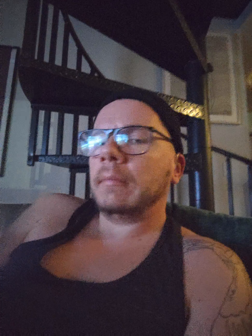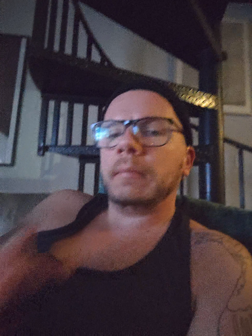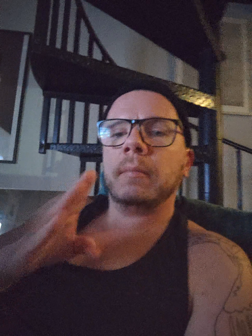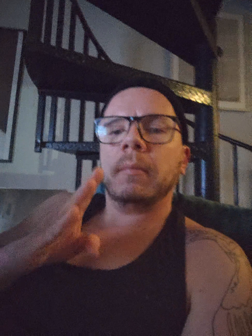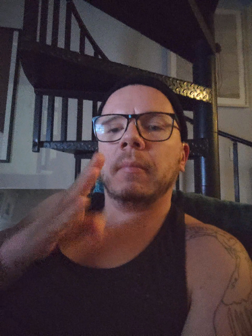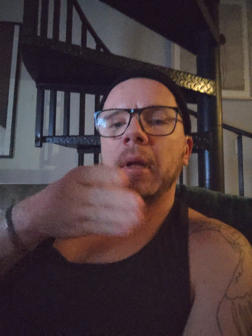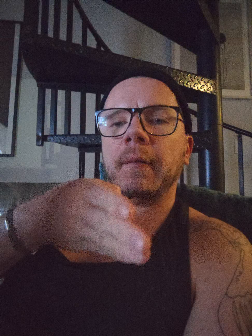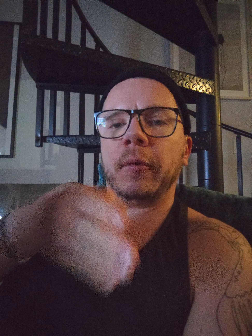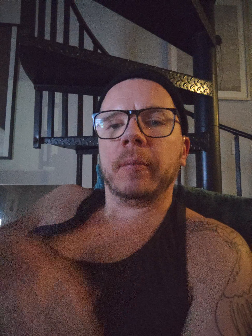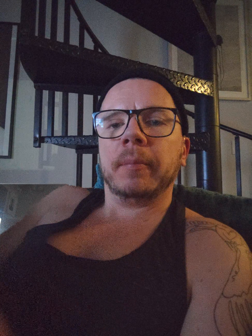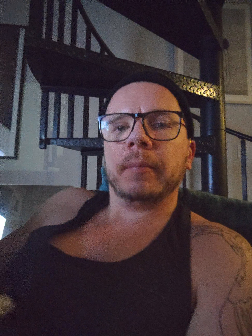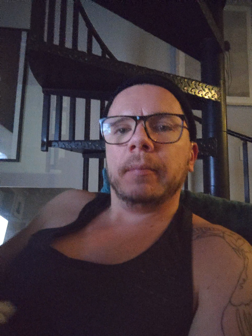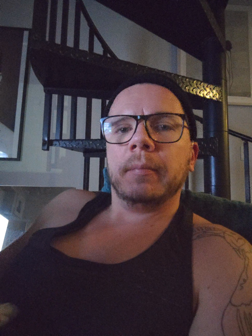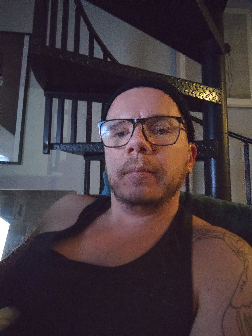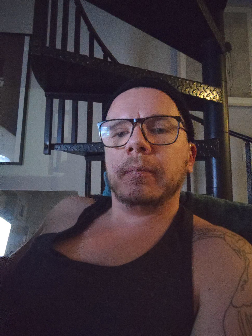after